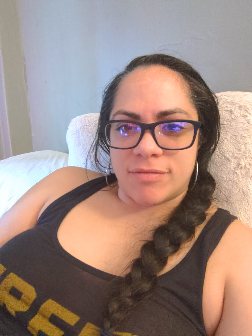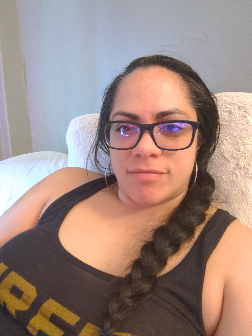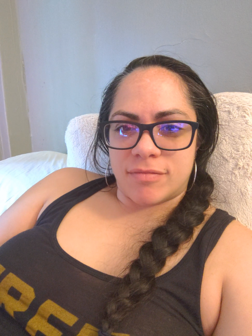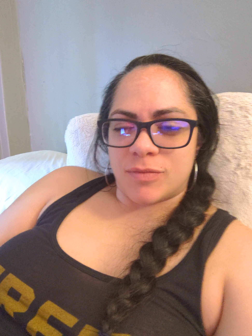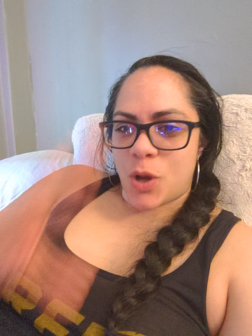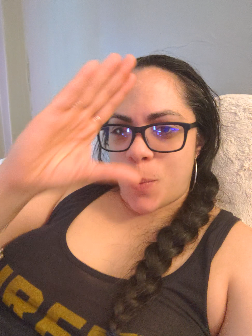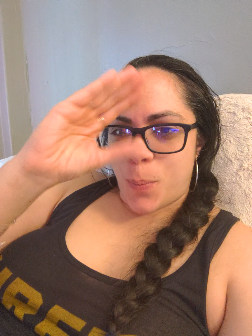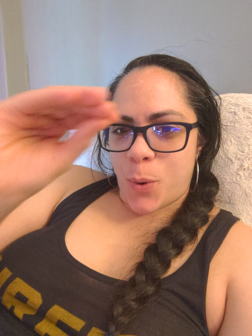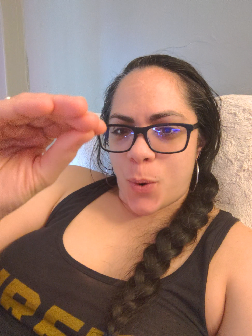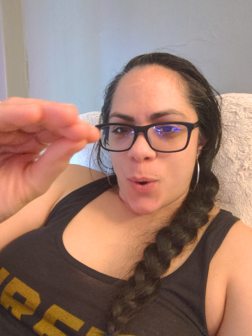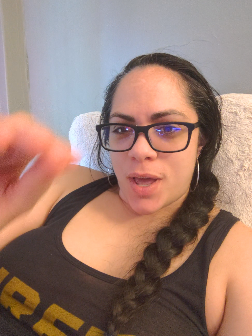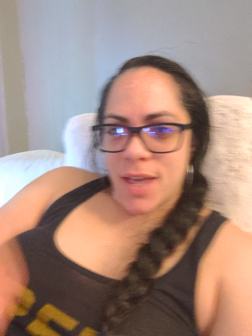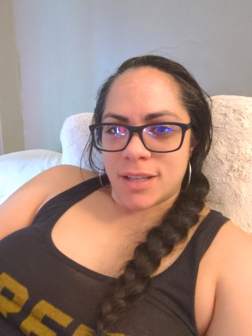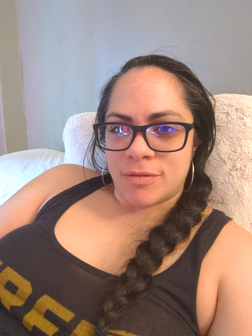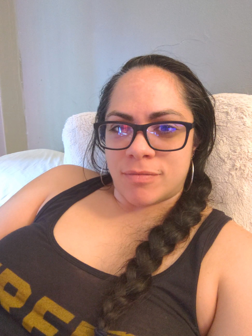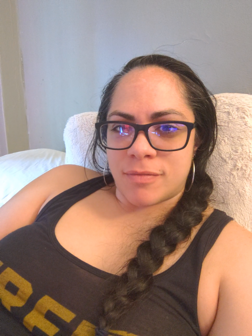boy